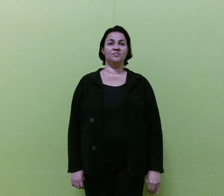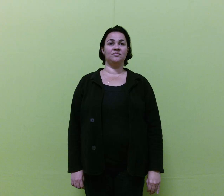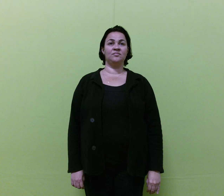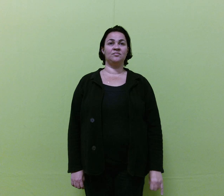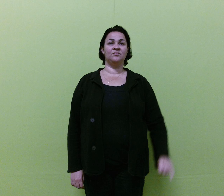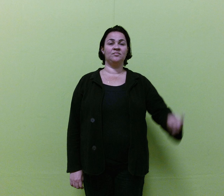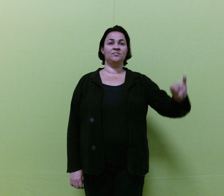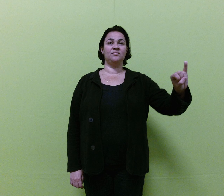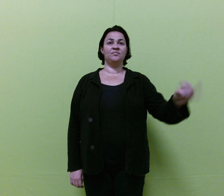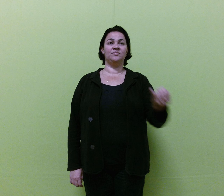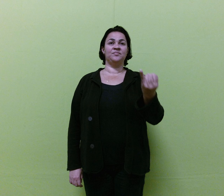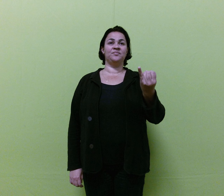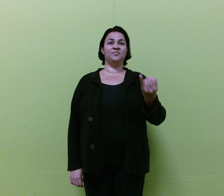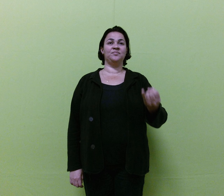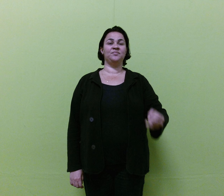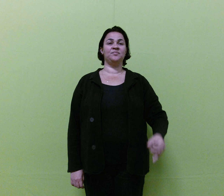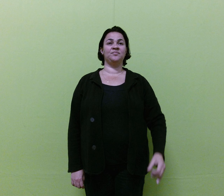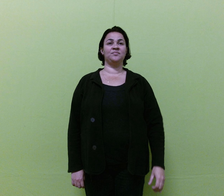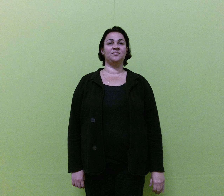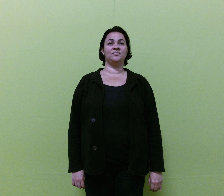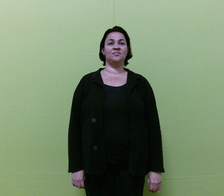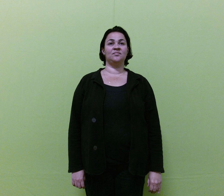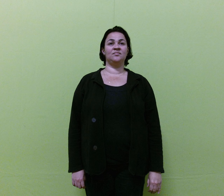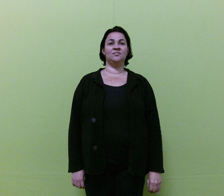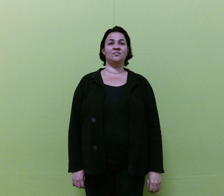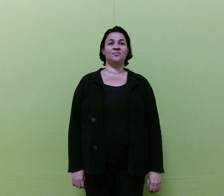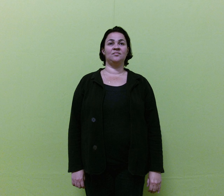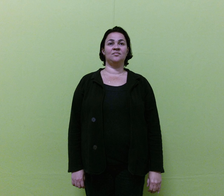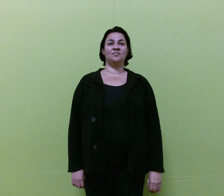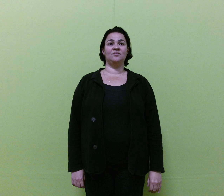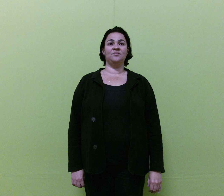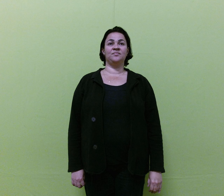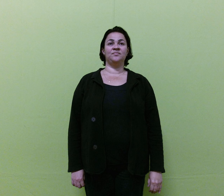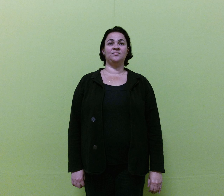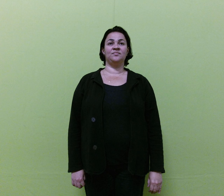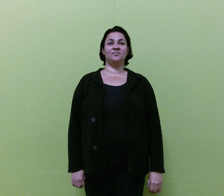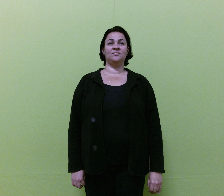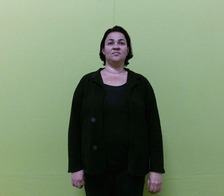aproveitar